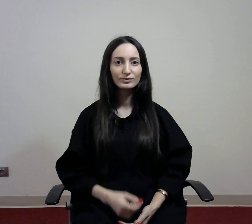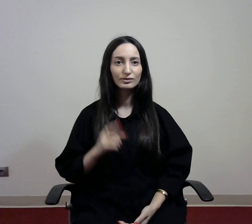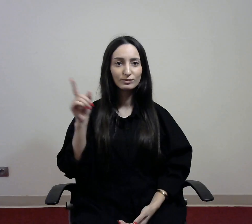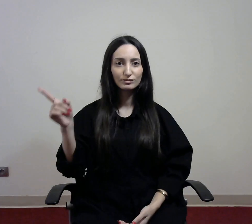onun